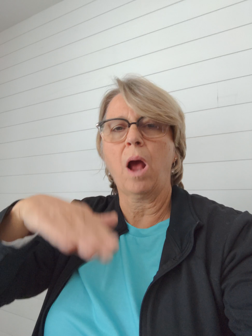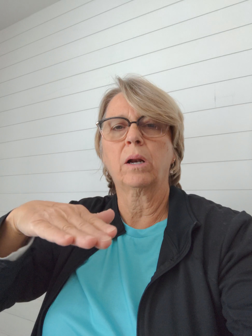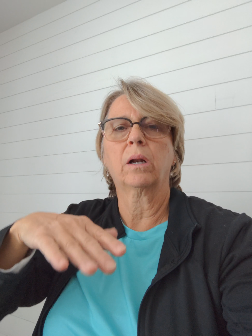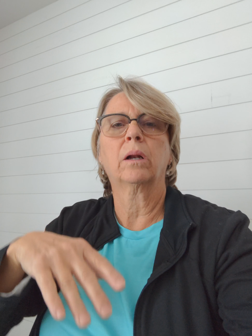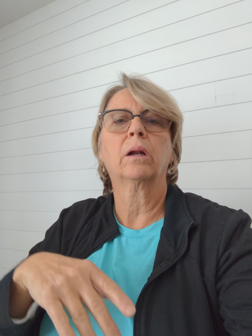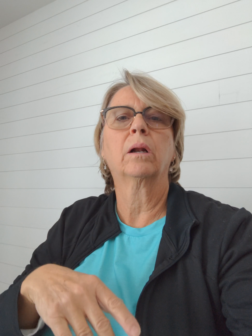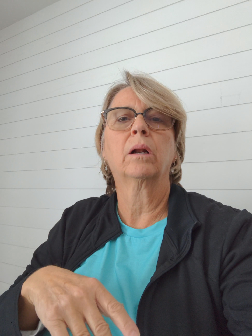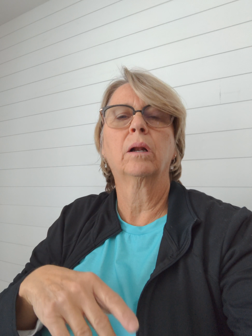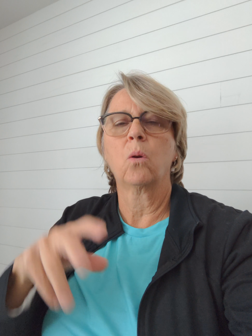on